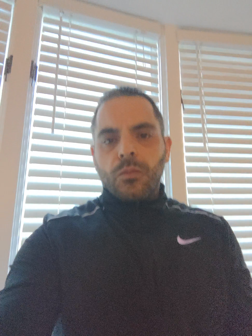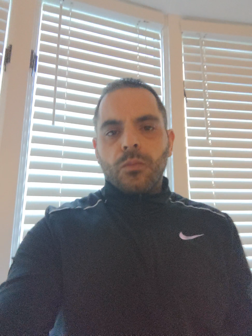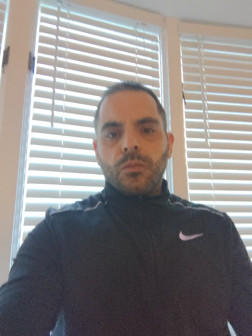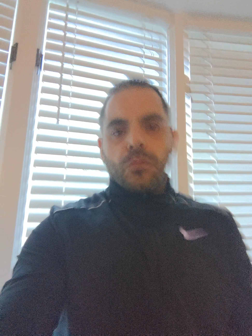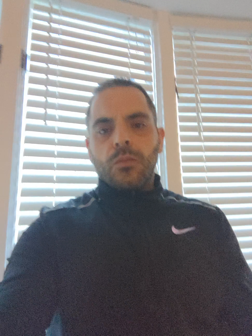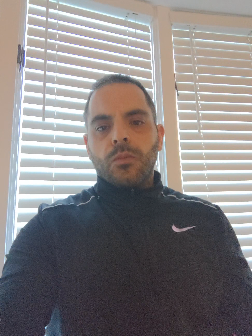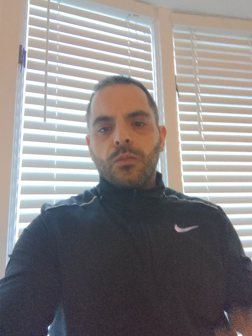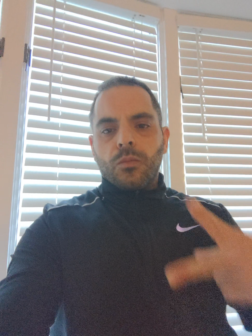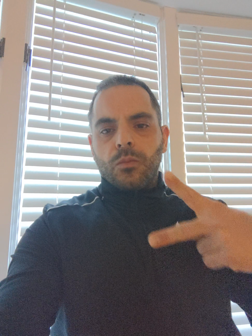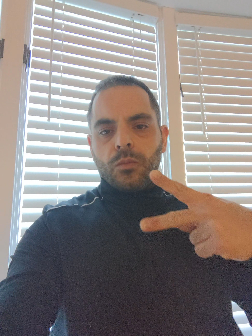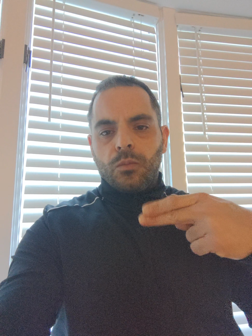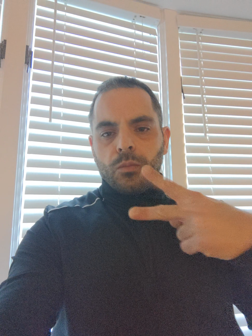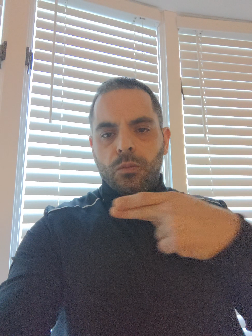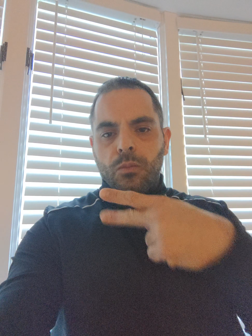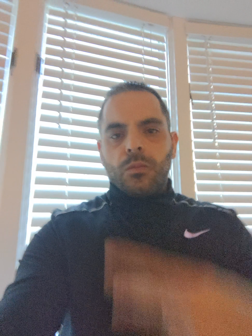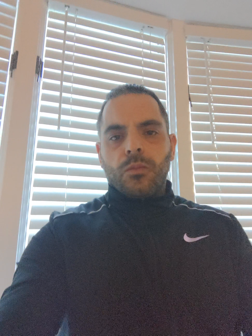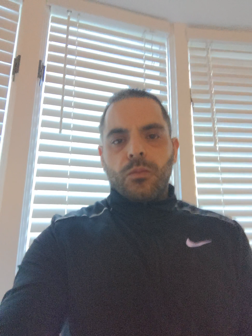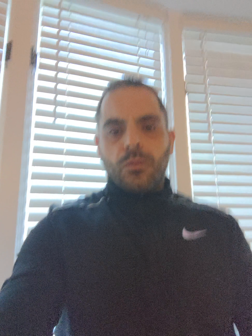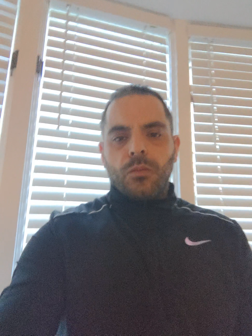scissors